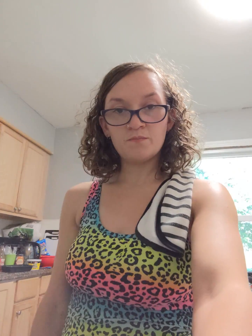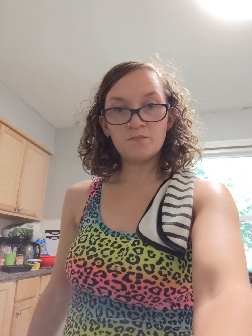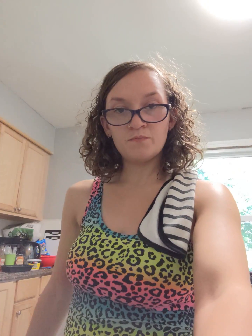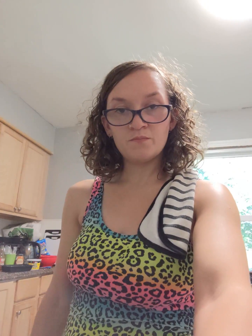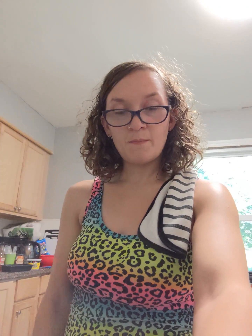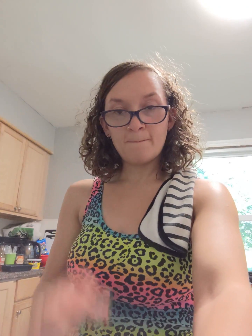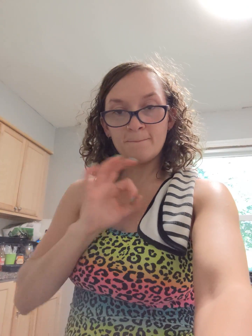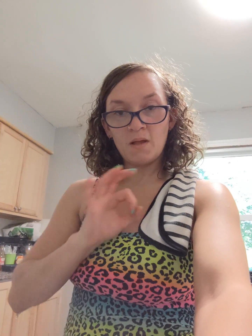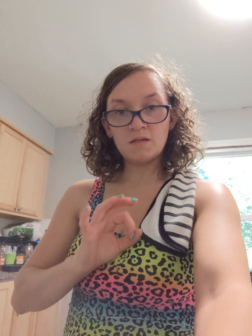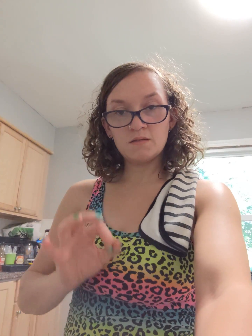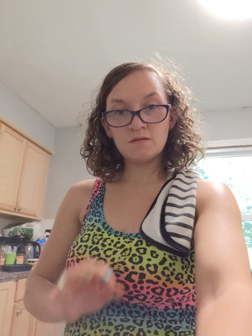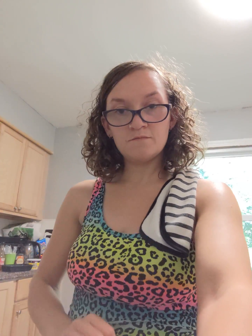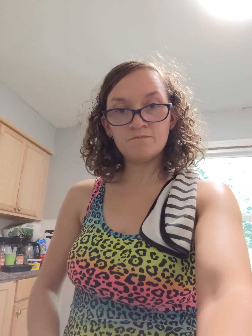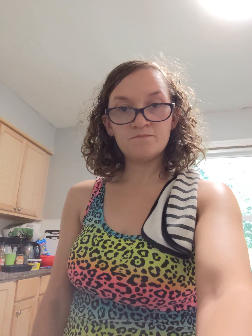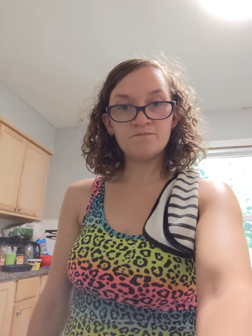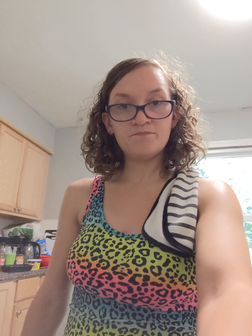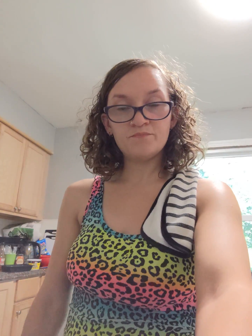button